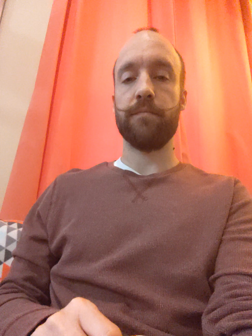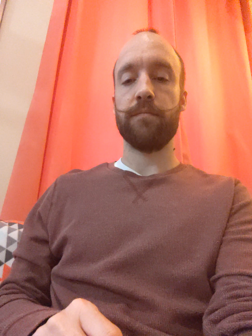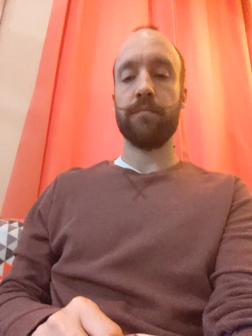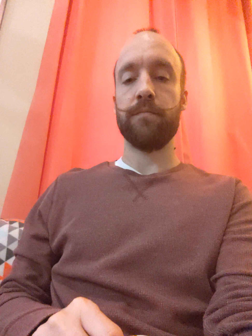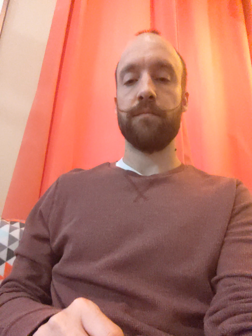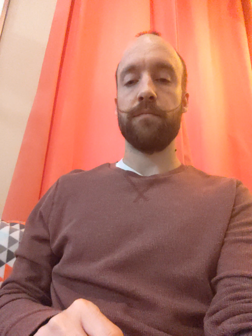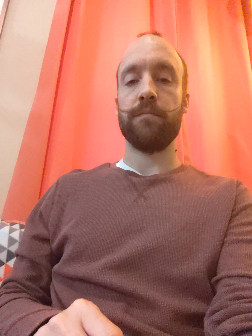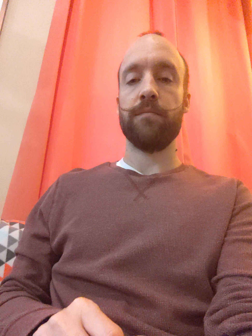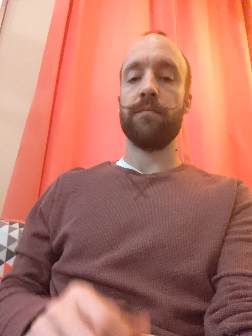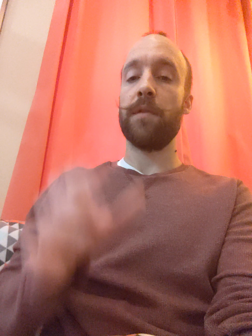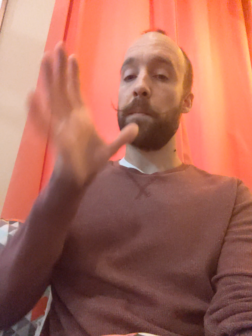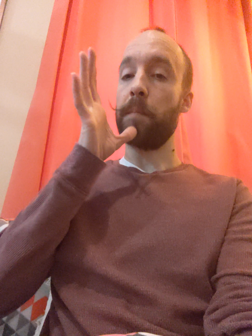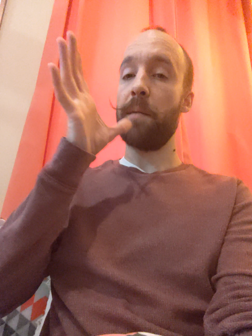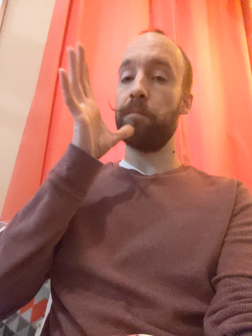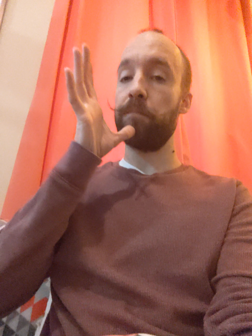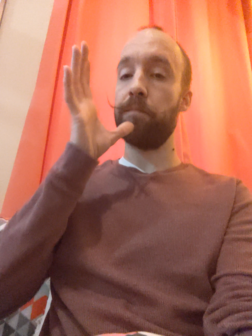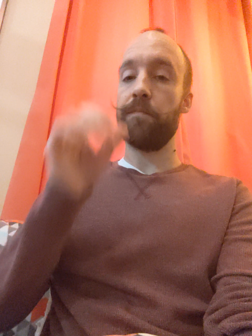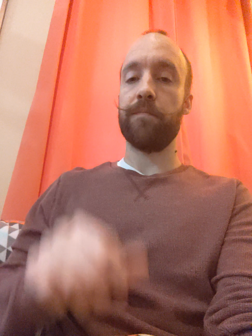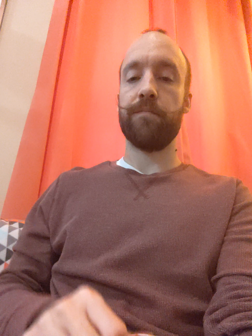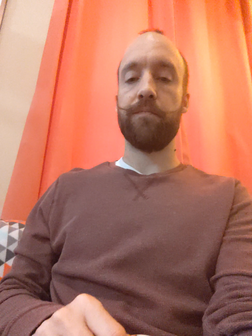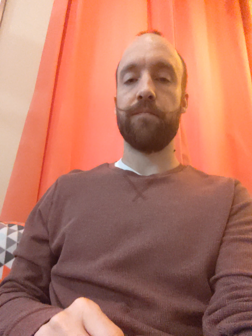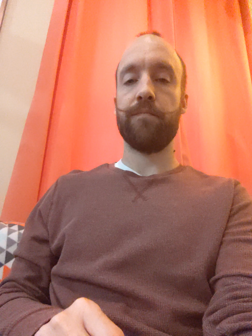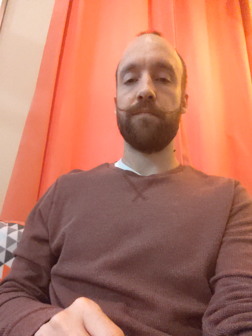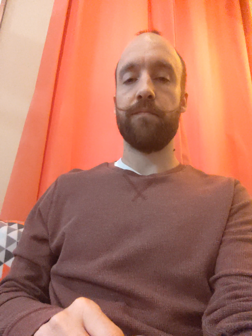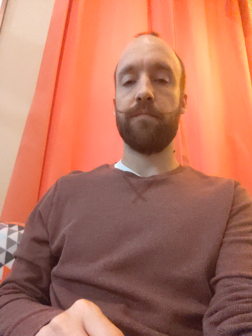mom